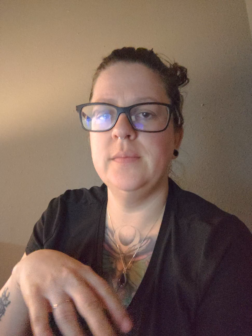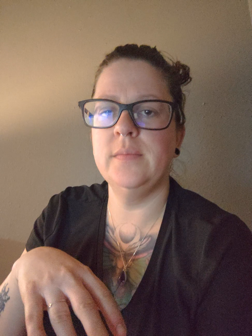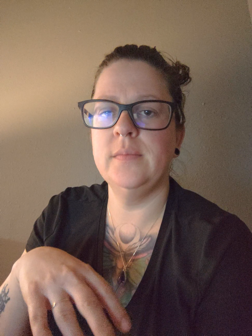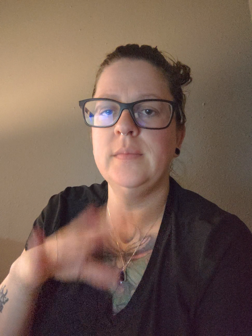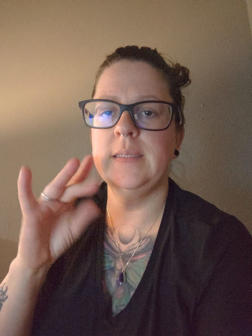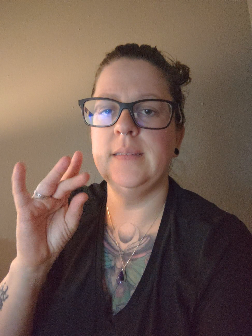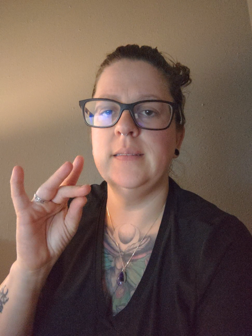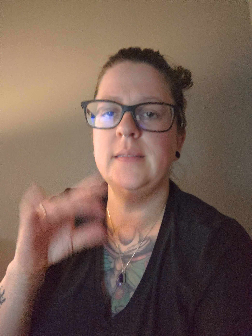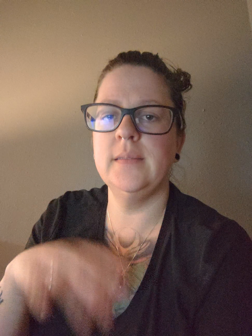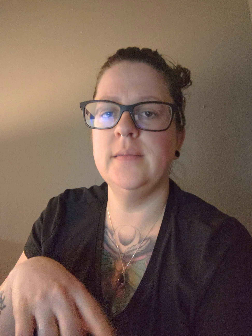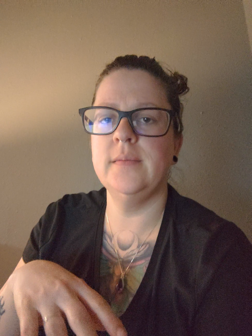sticky